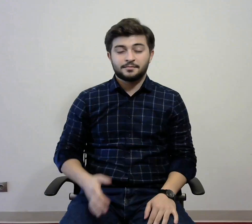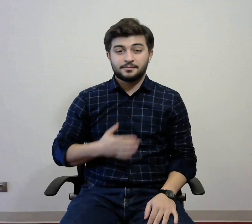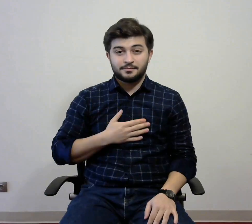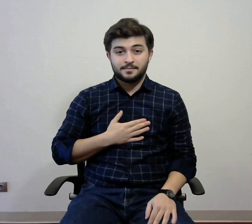mən